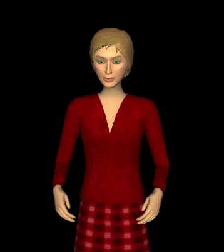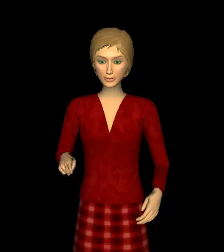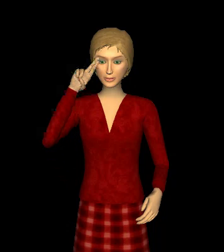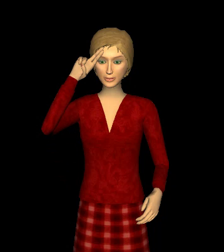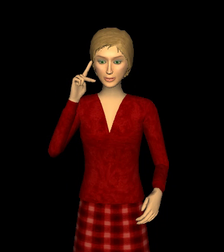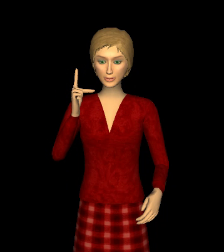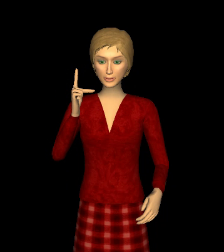عادة